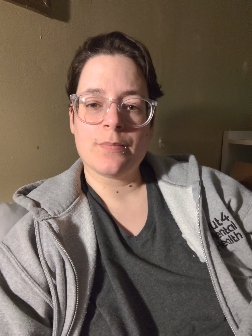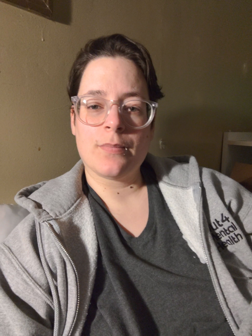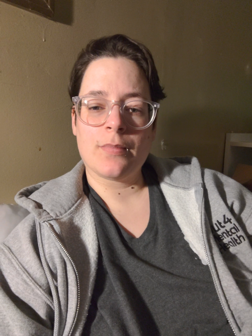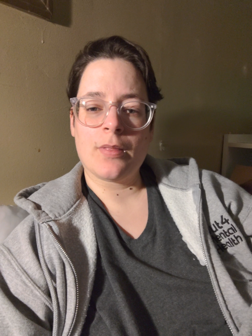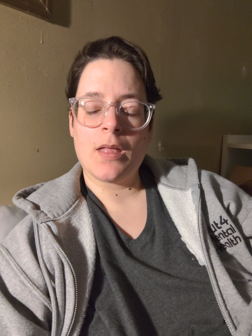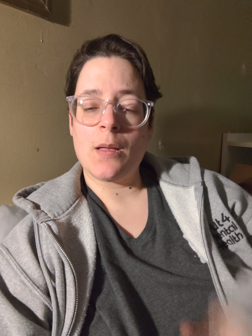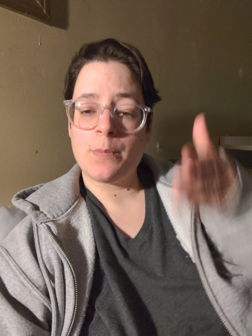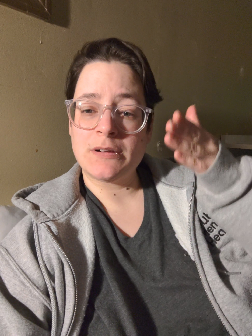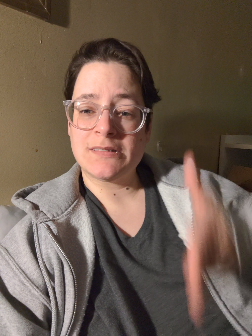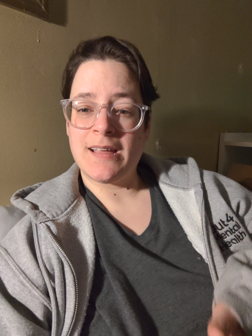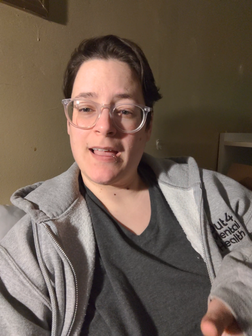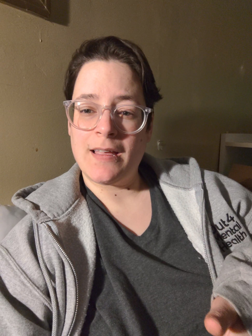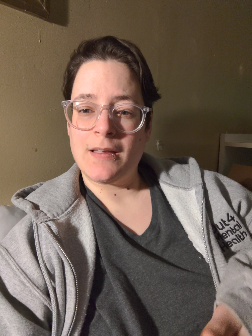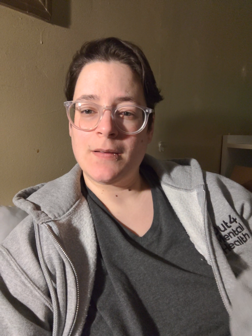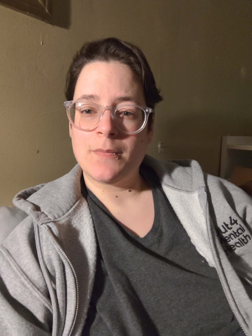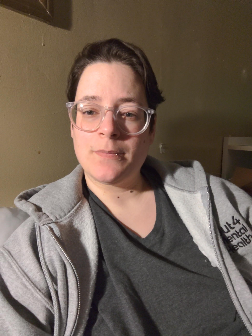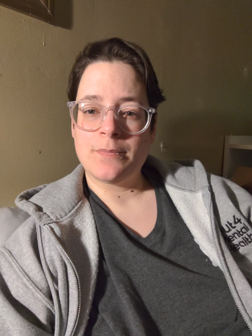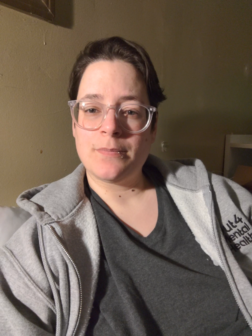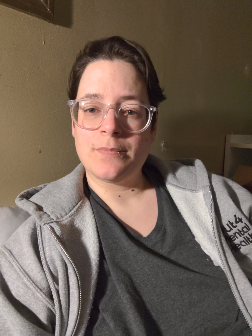beside